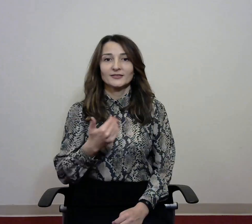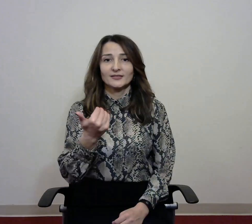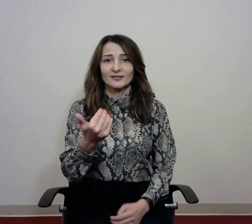sizin